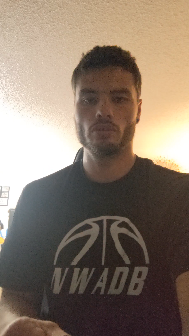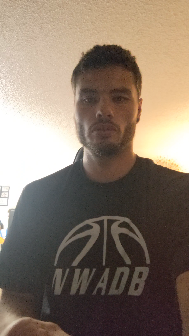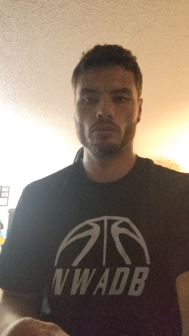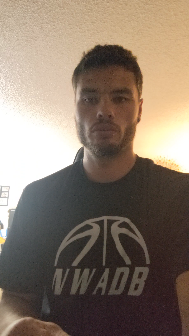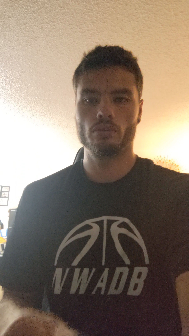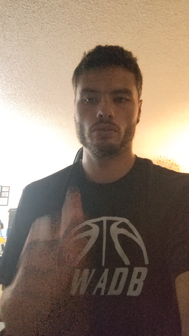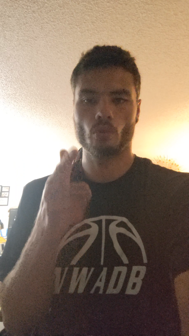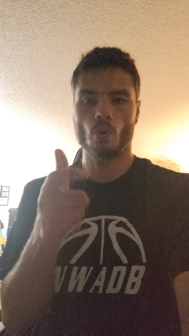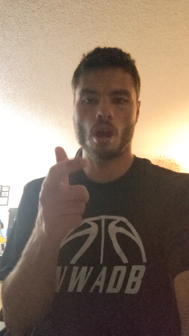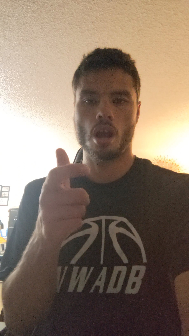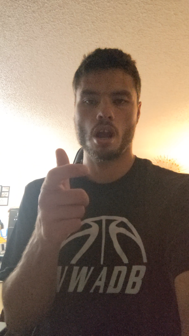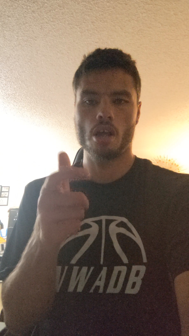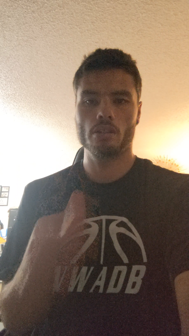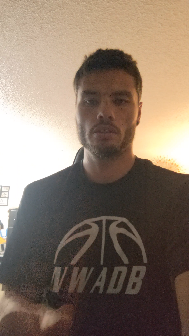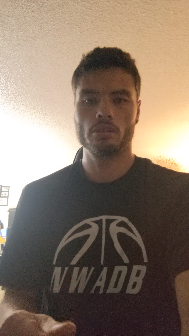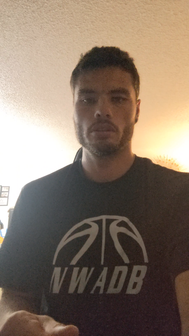run